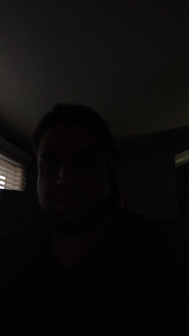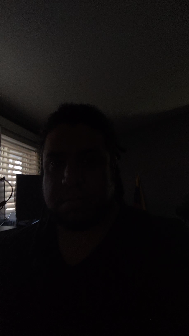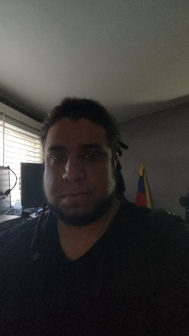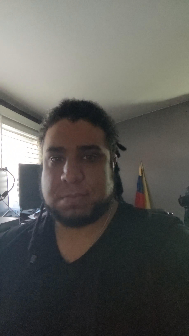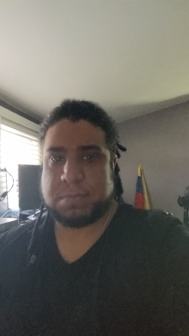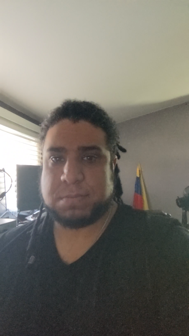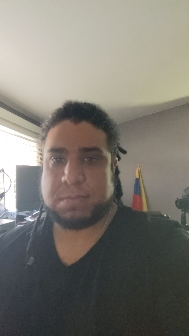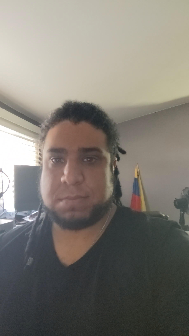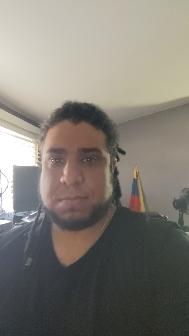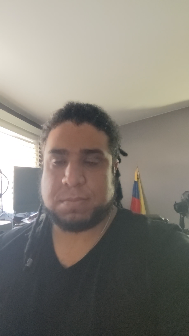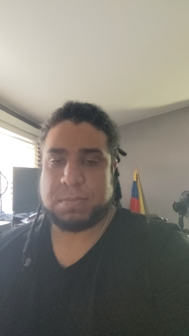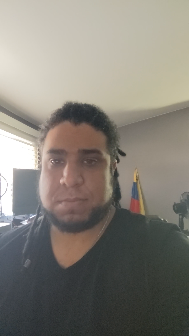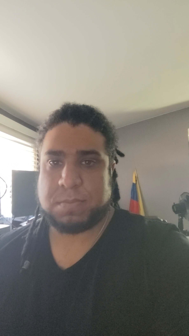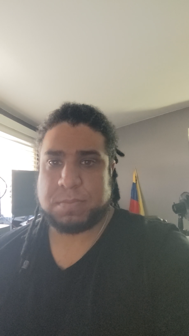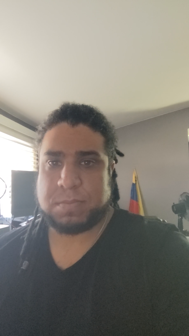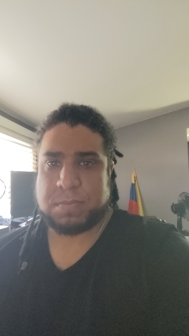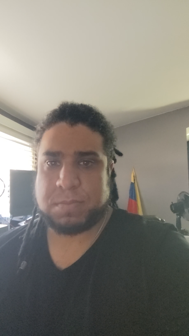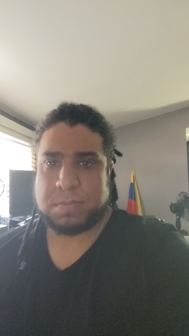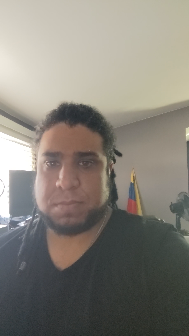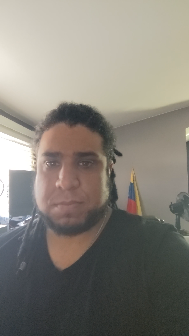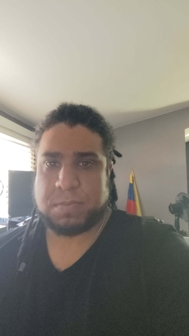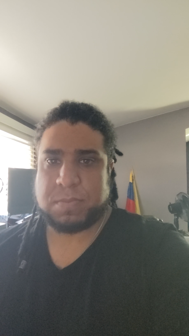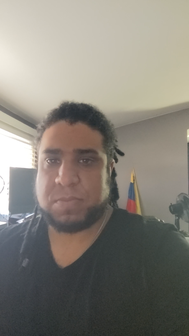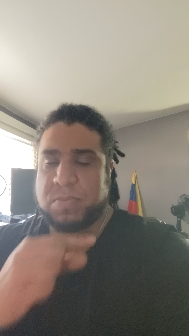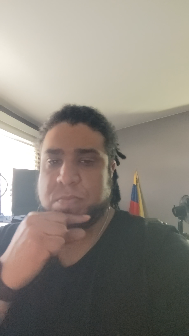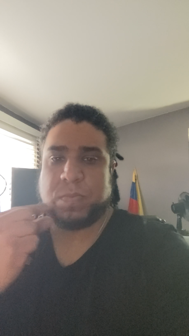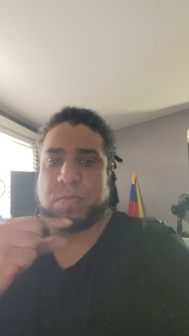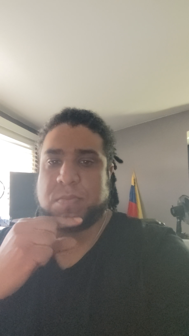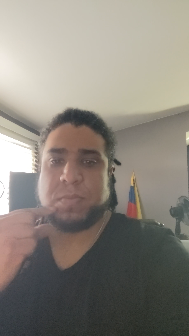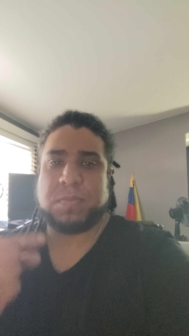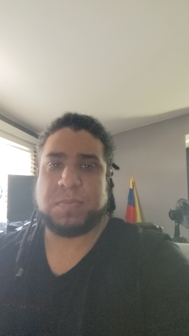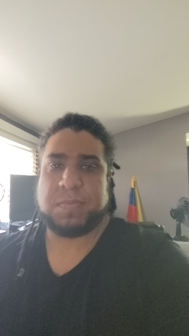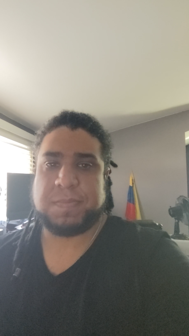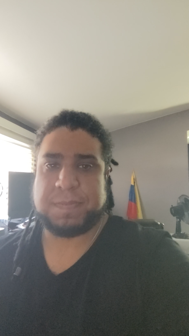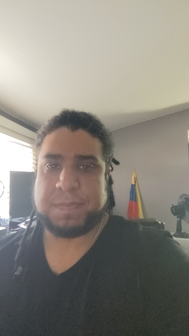glue